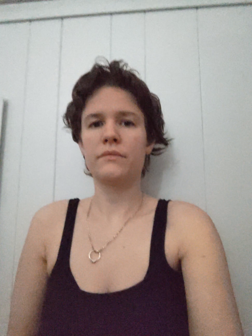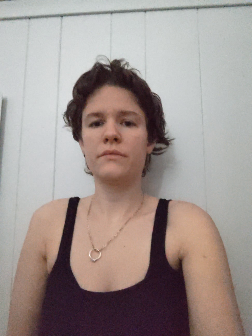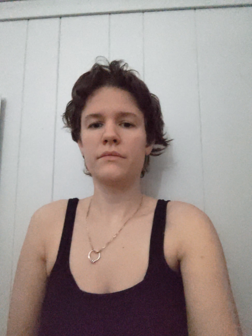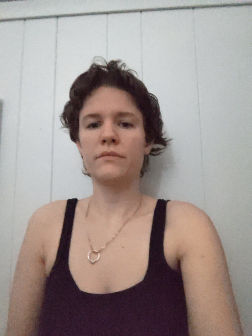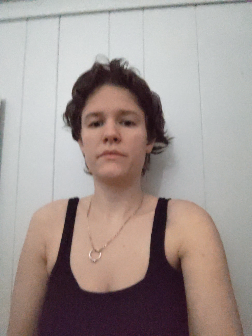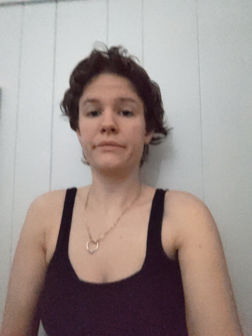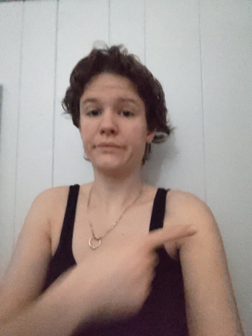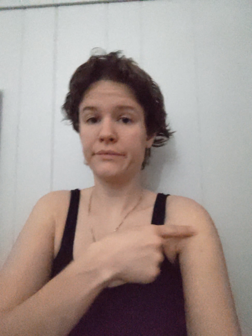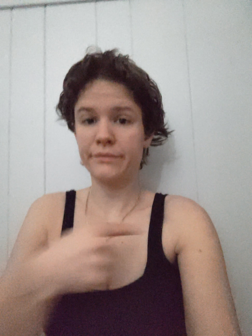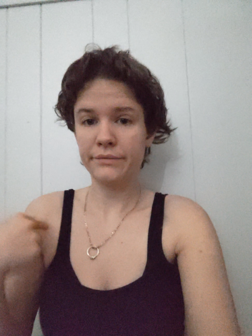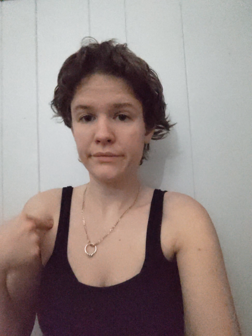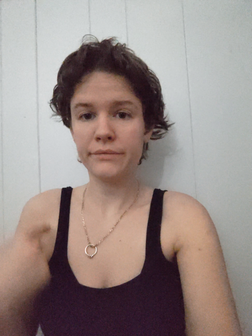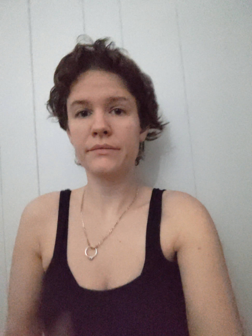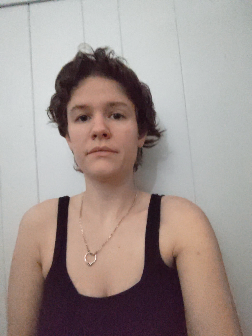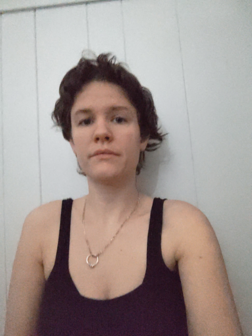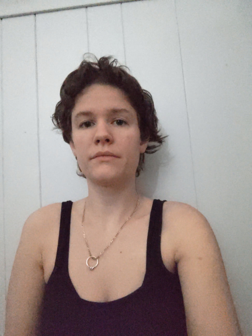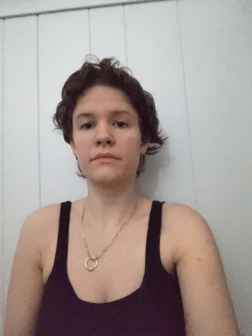we